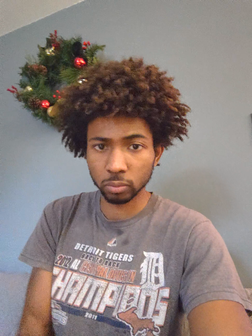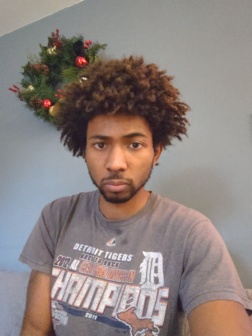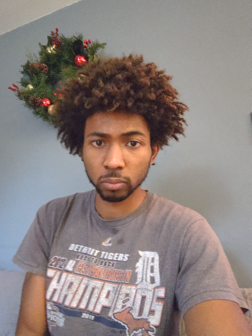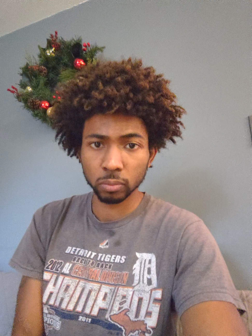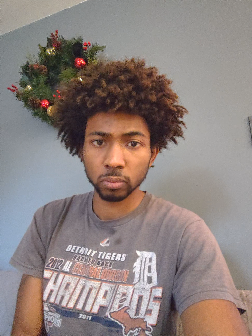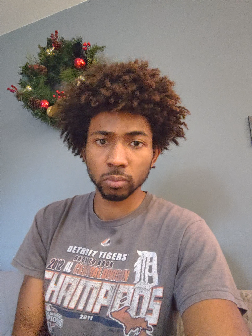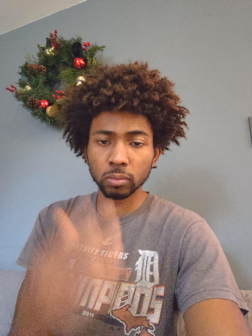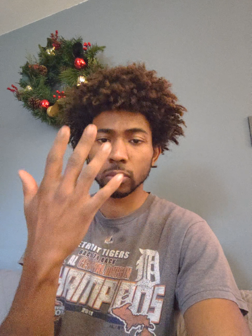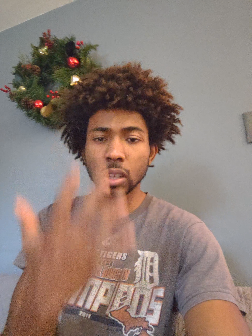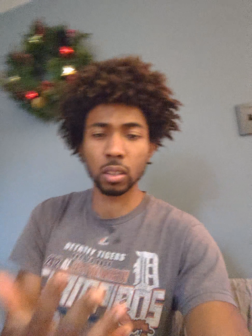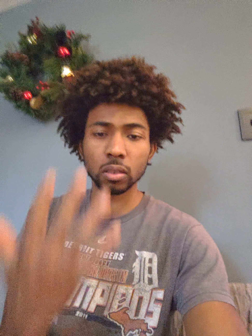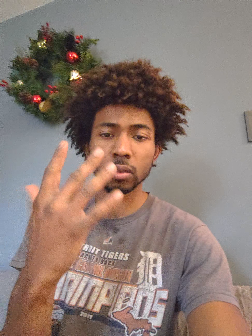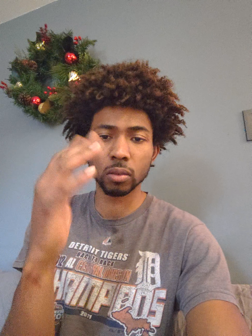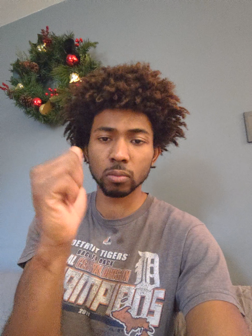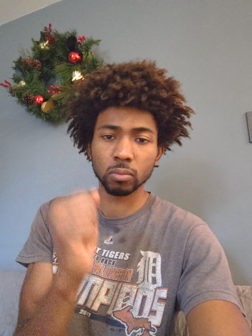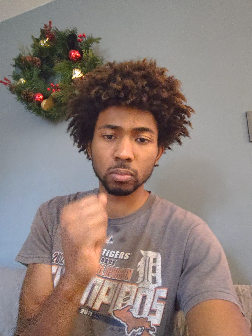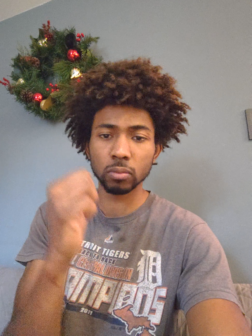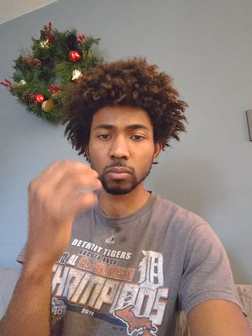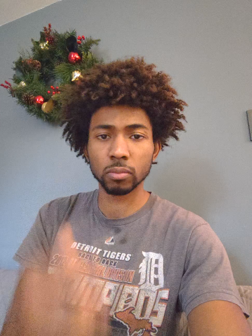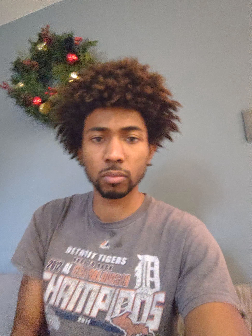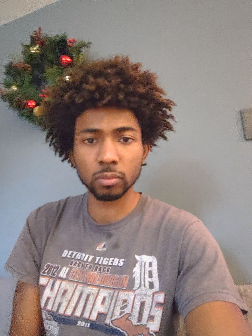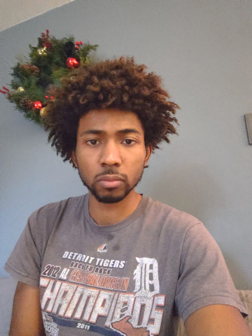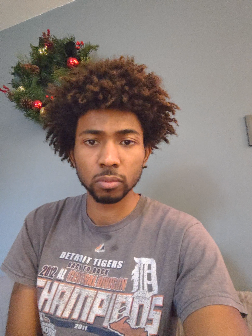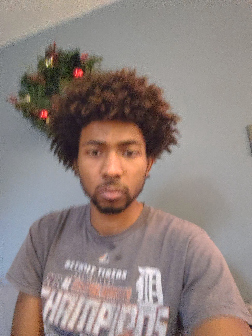mitten